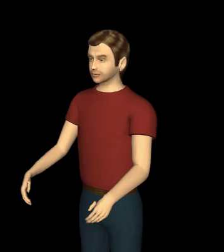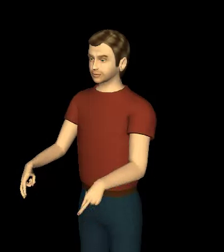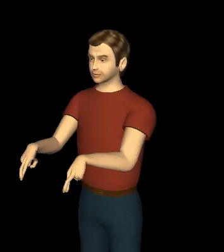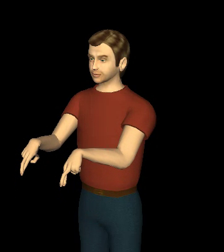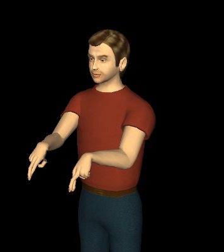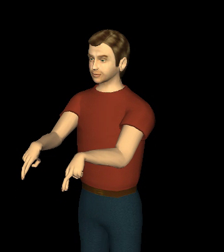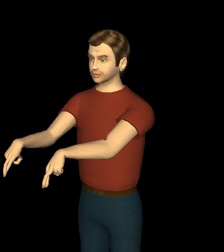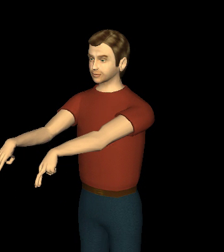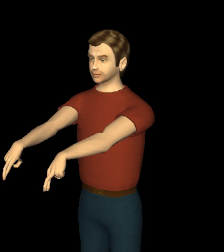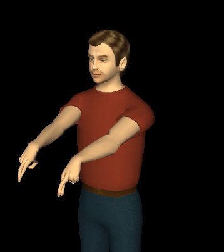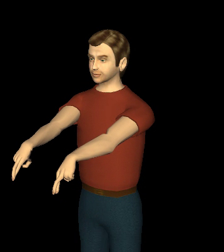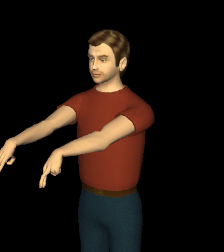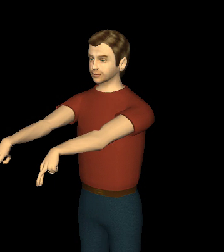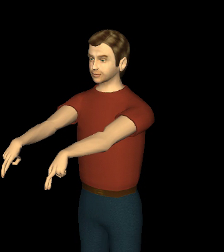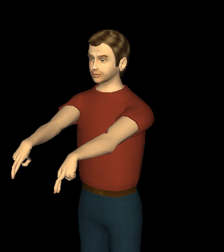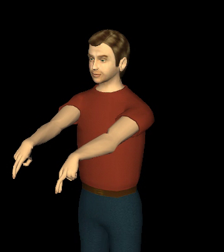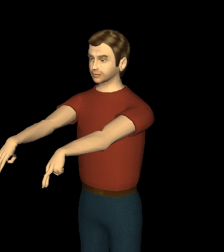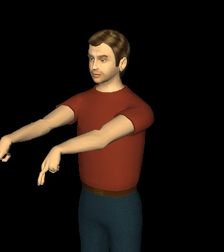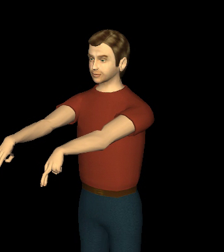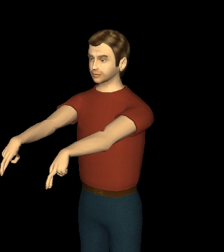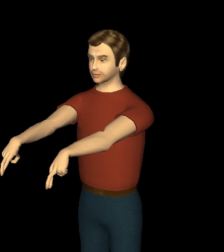نهر